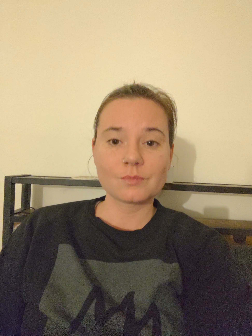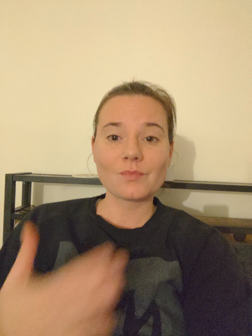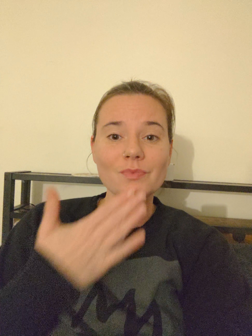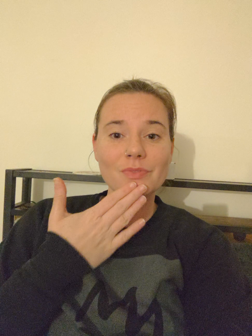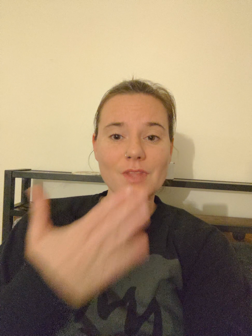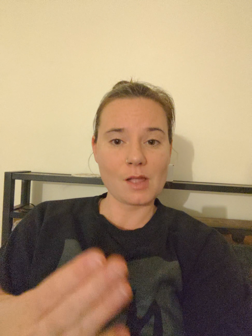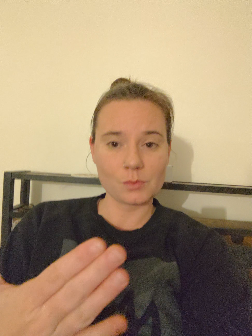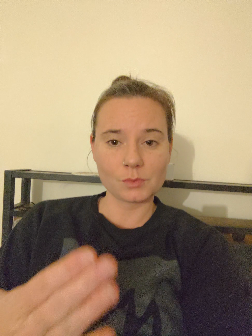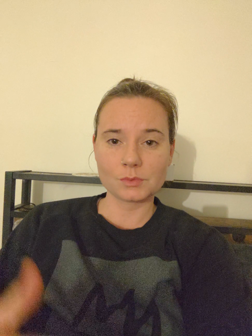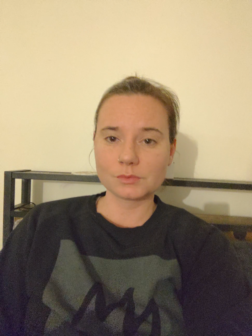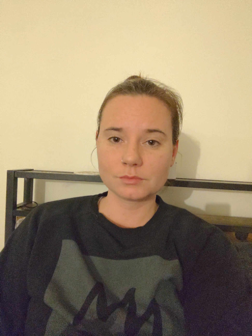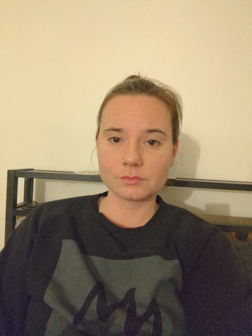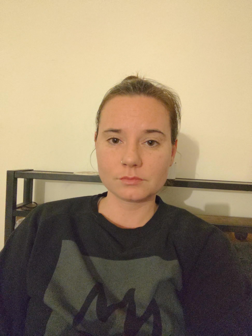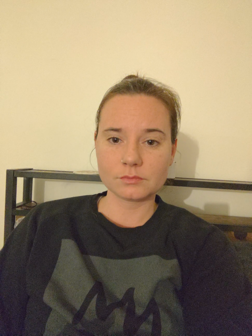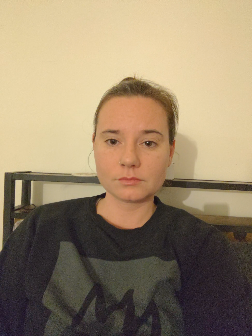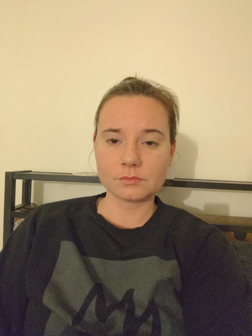thank you